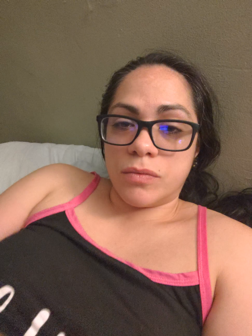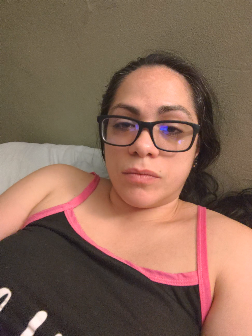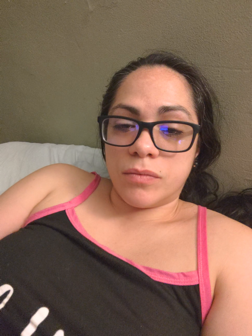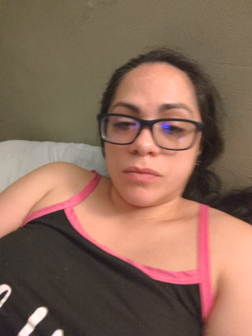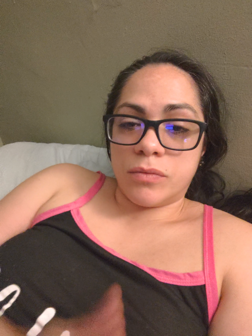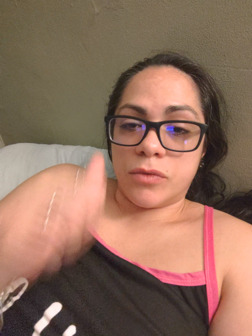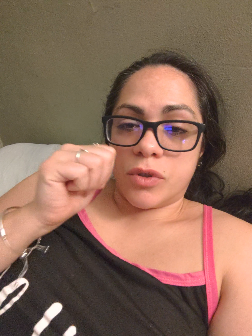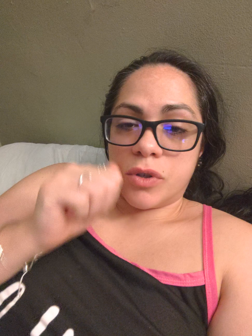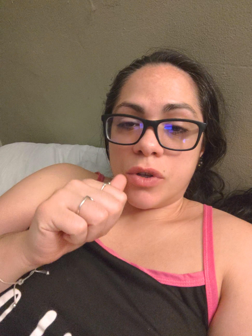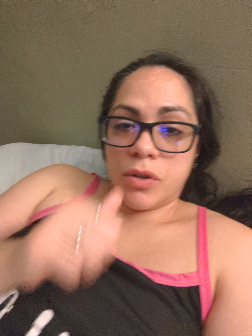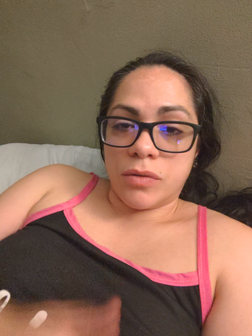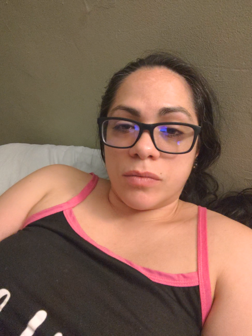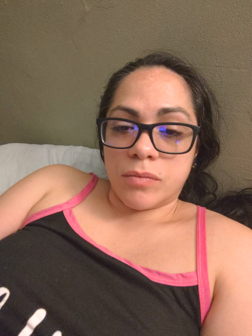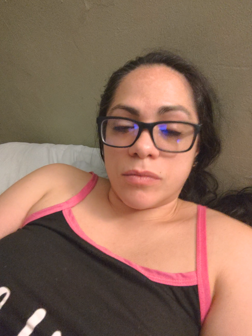girl